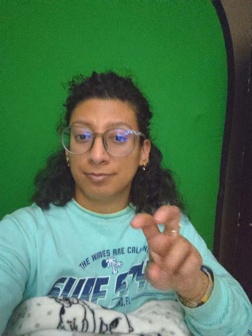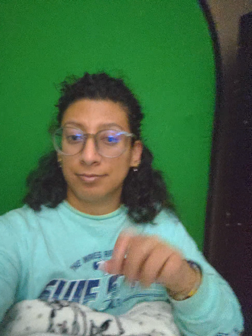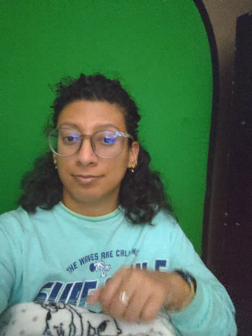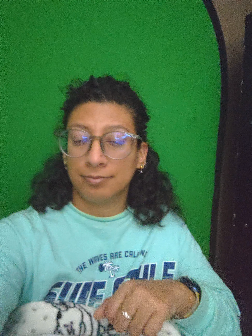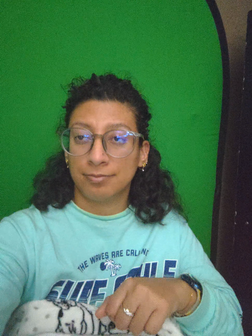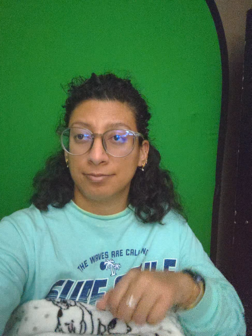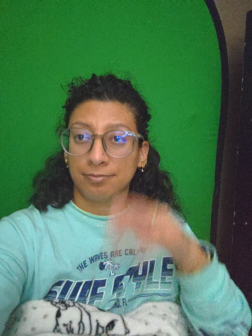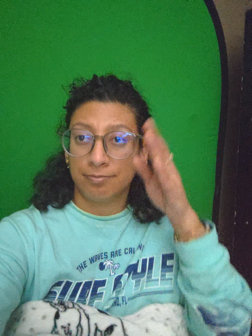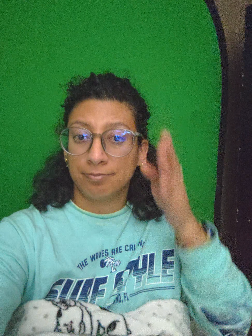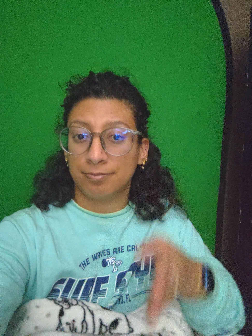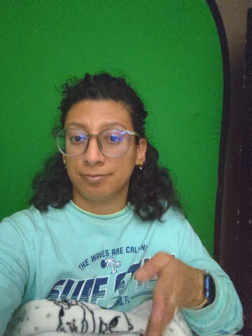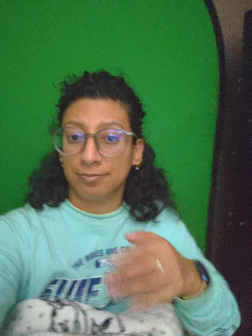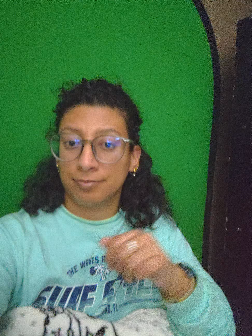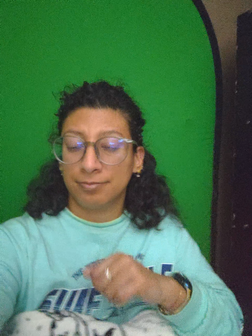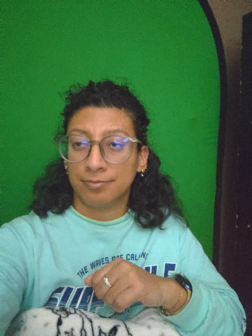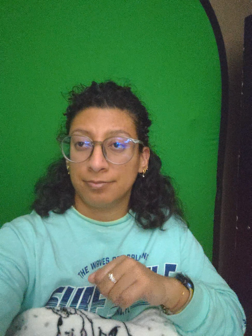person